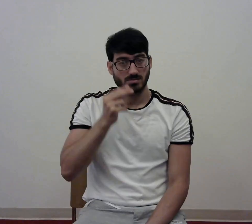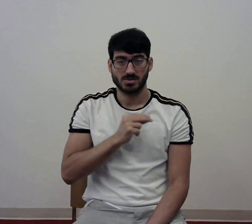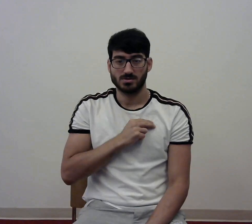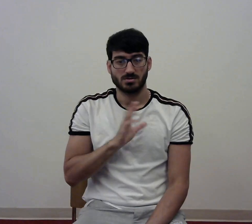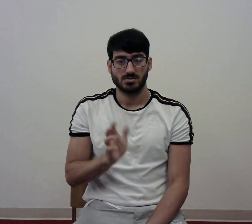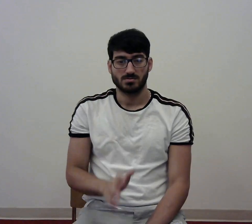işləmir